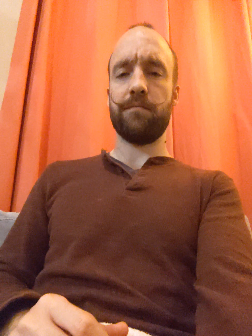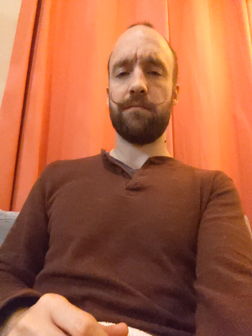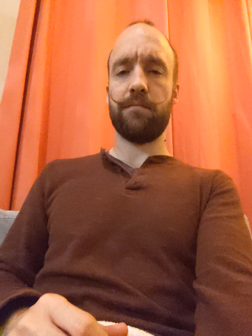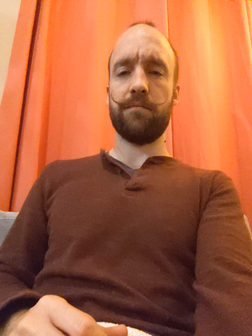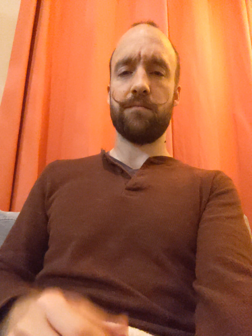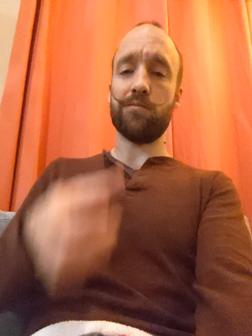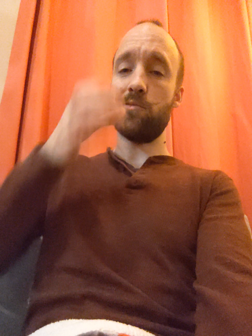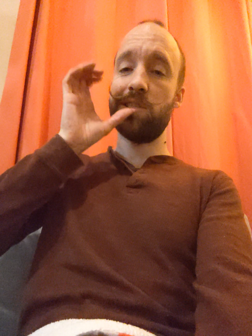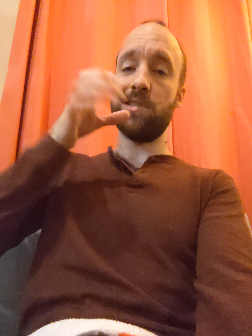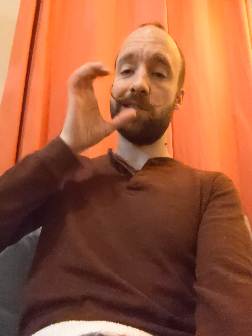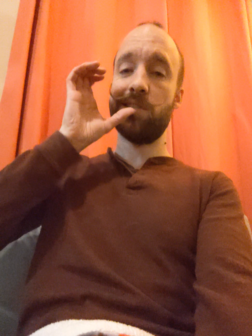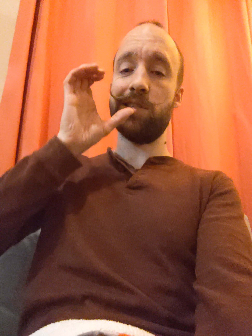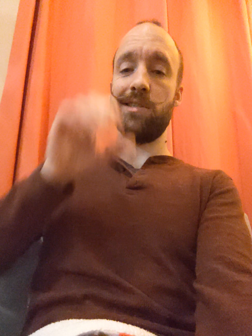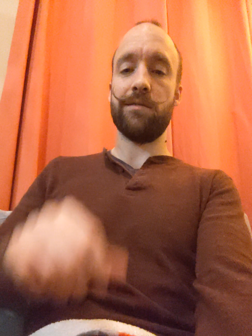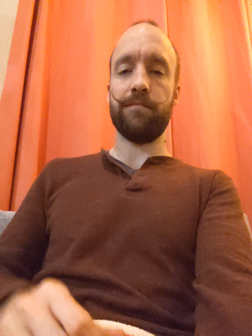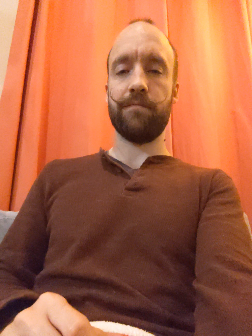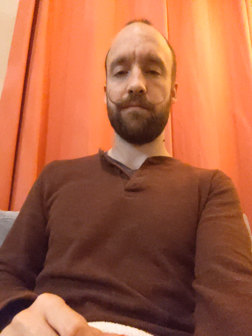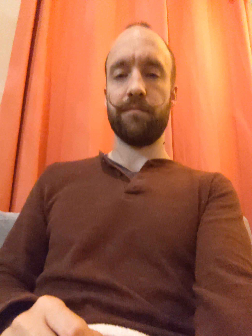drink